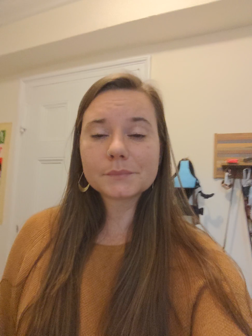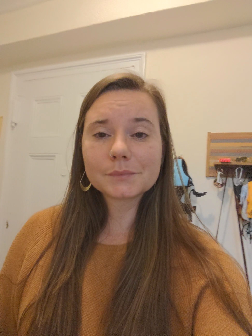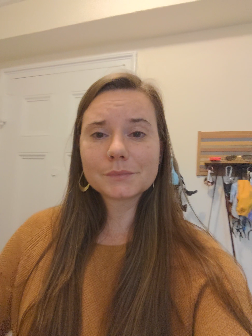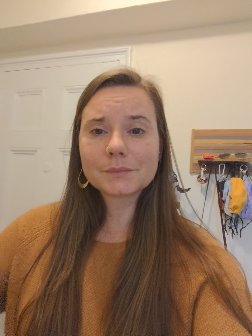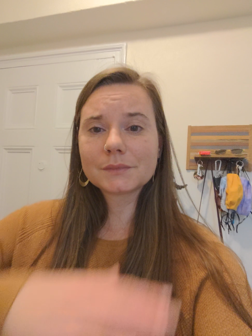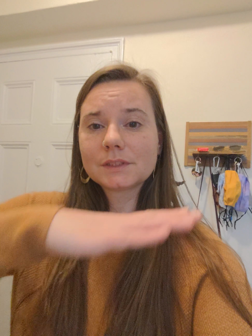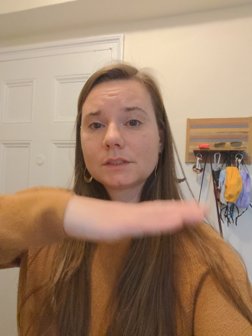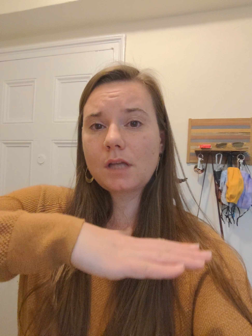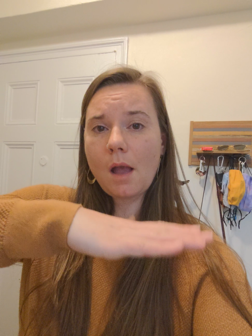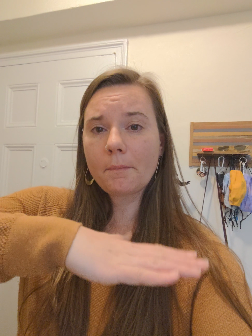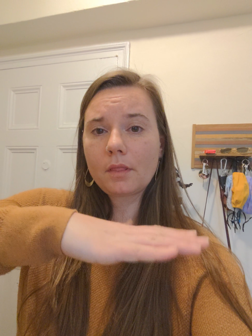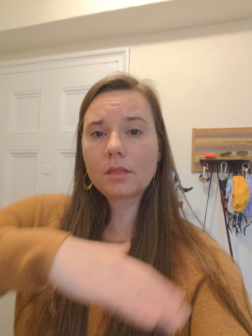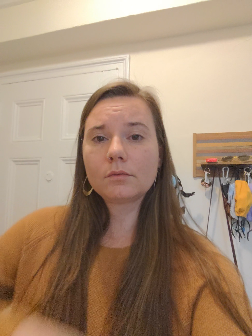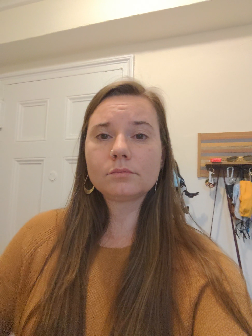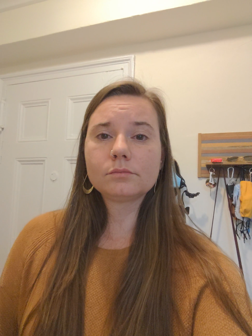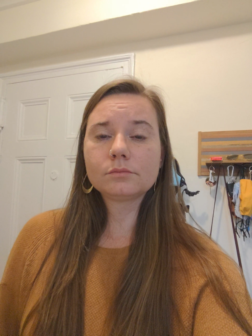table